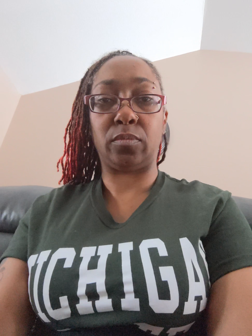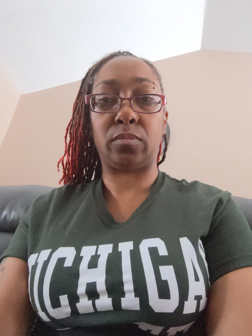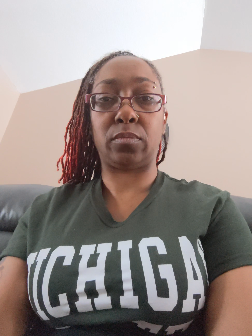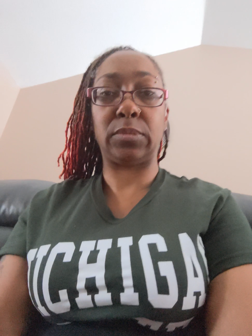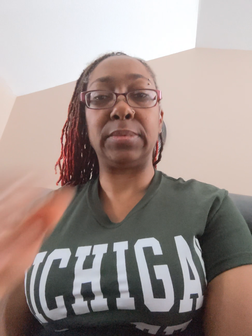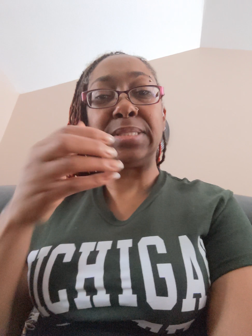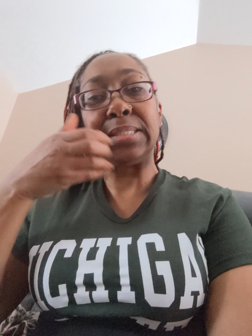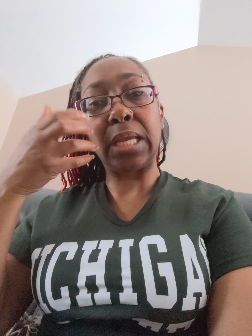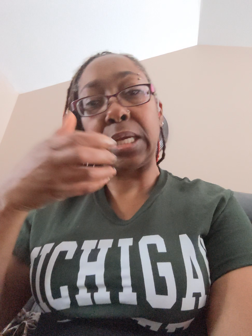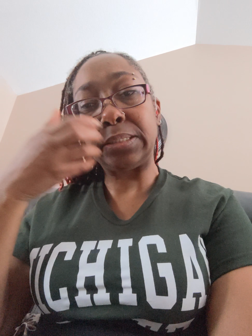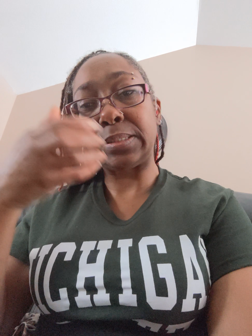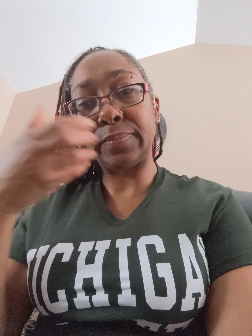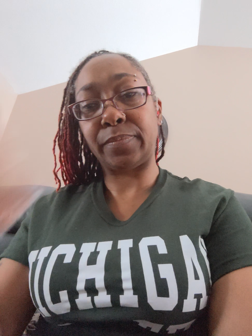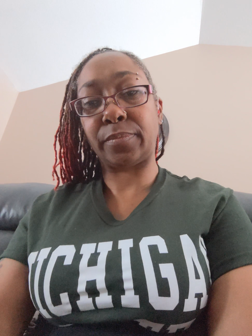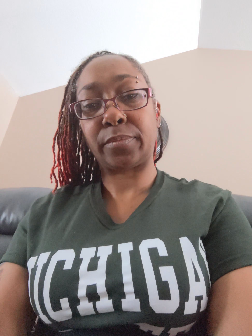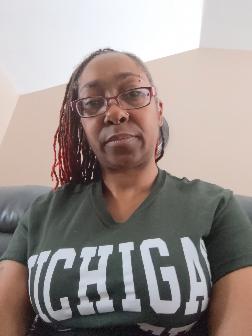cereal